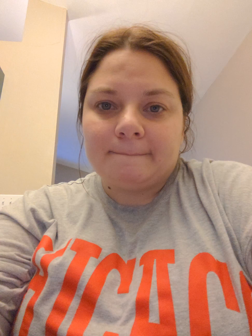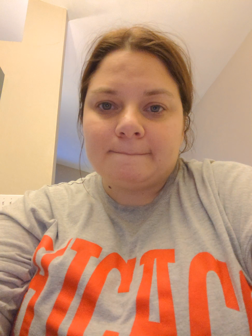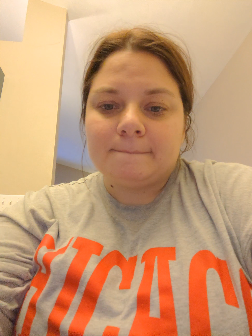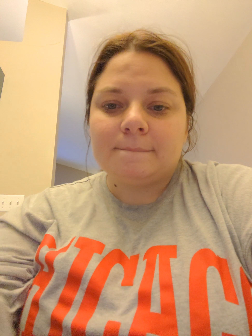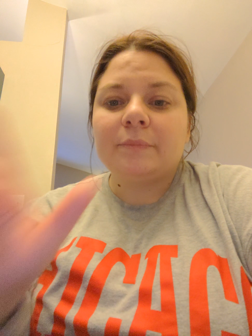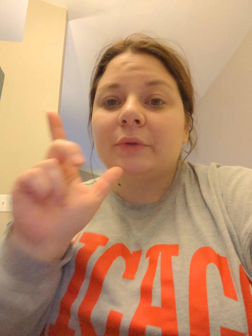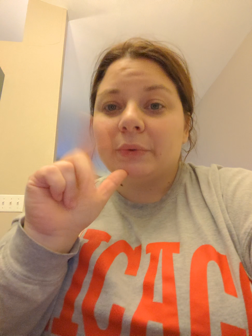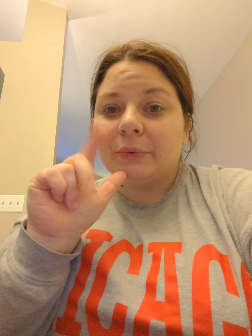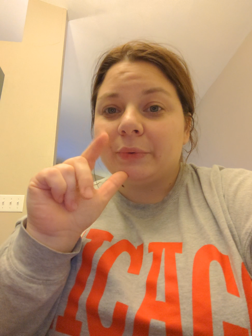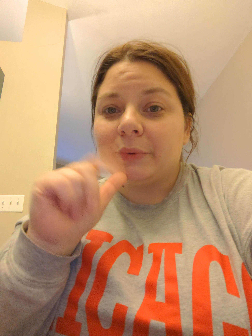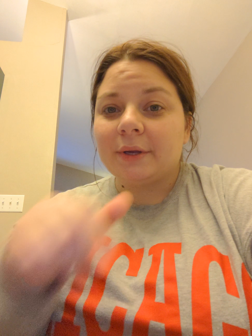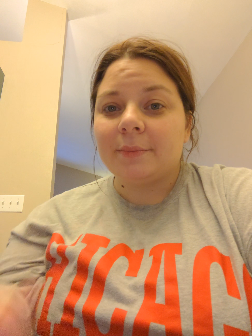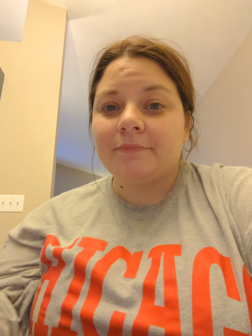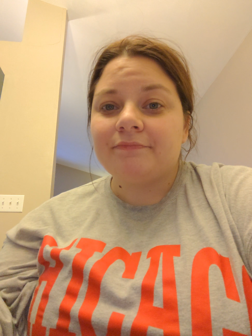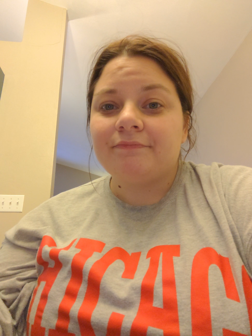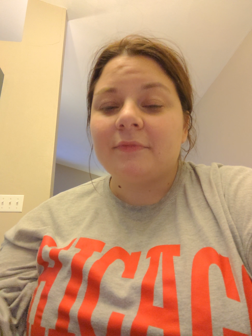who